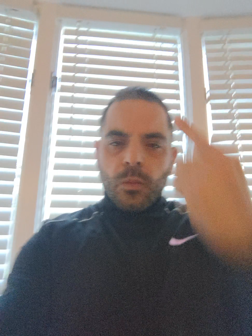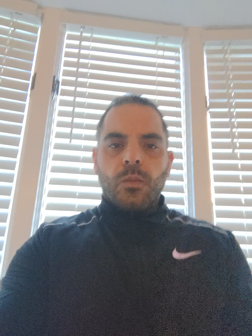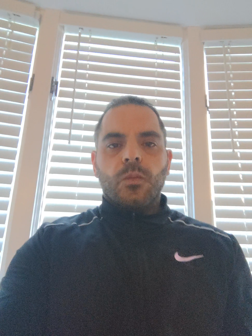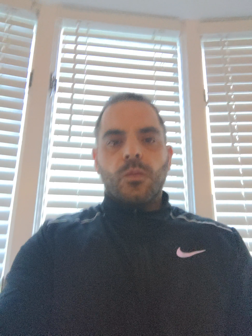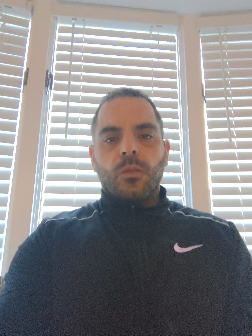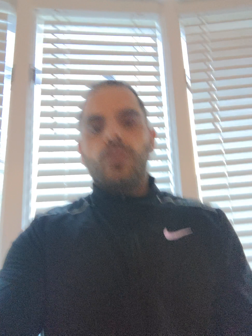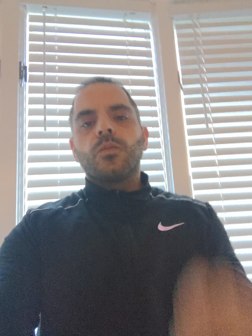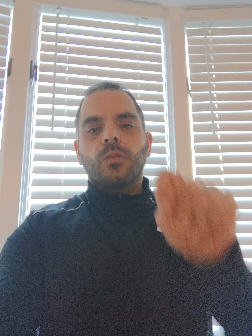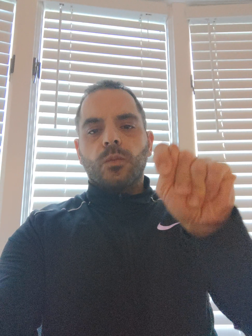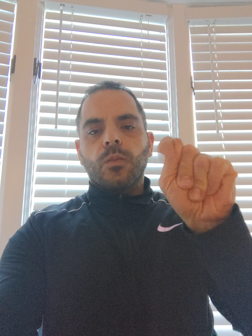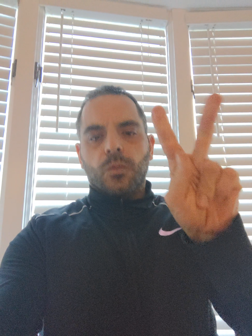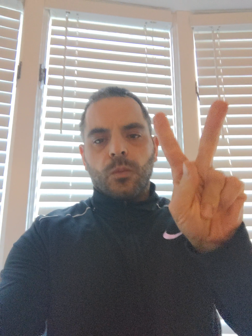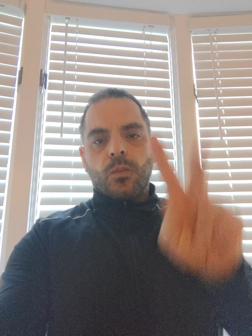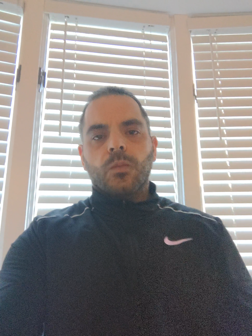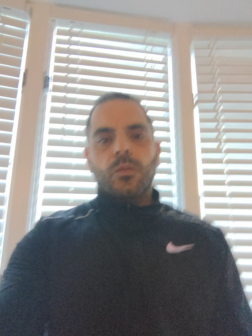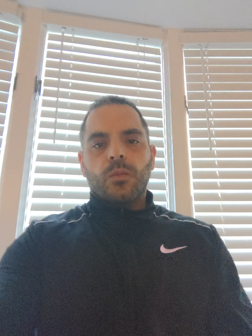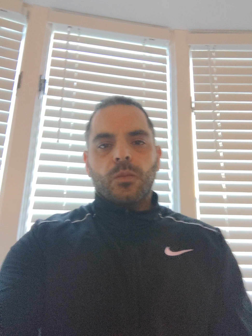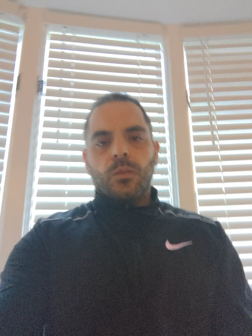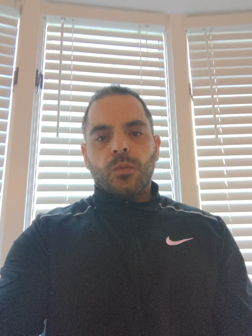TV